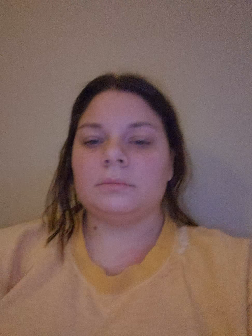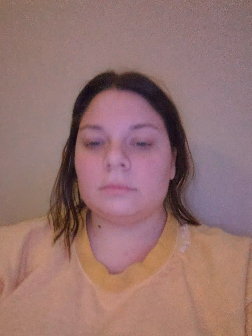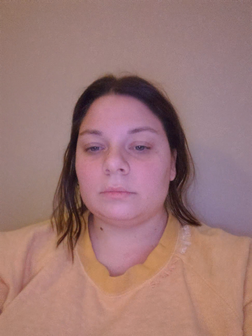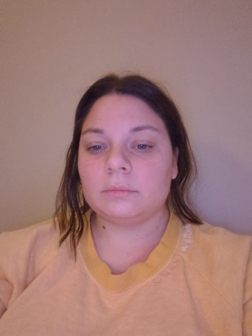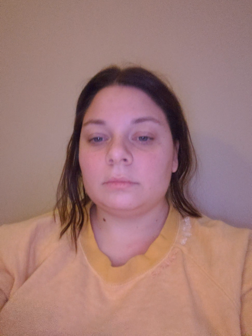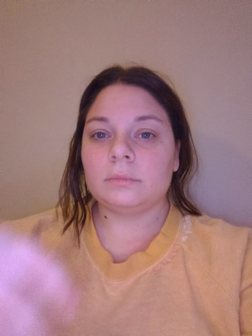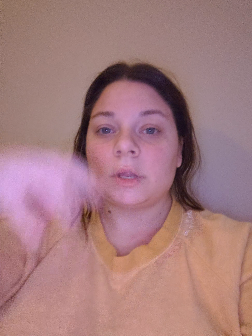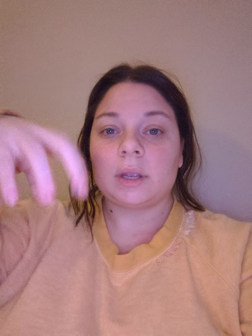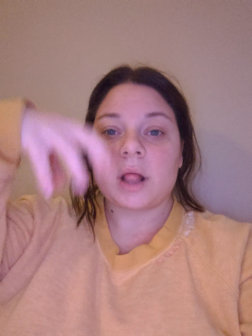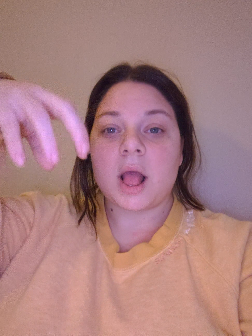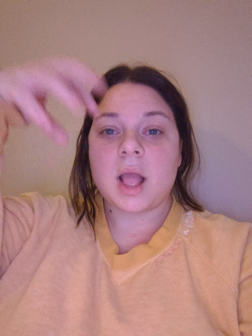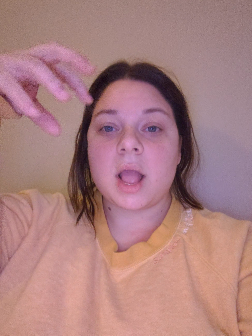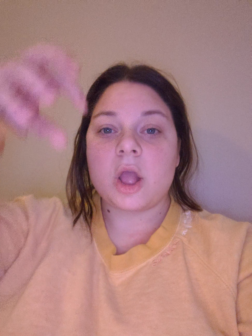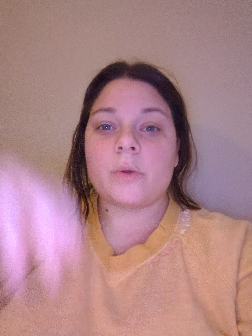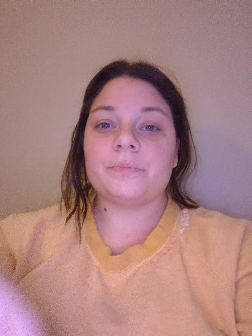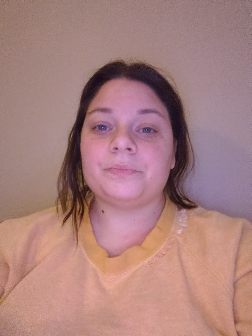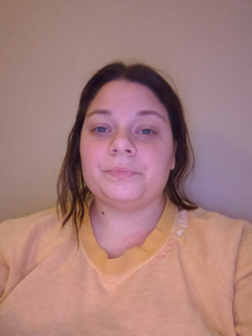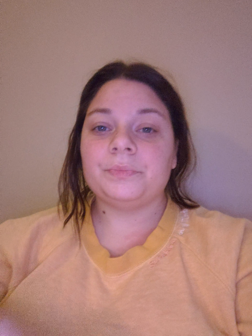cloud